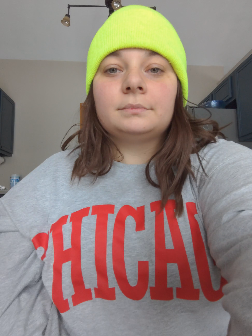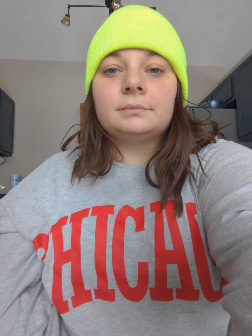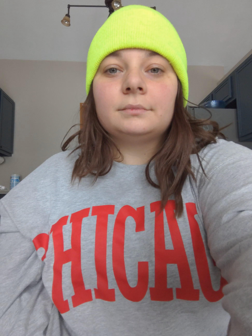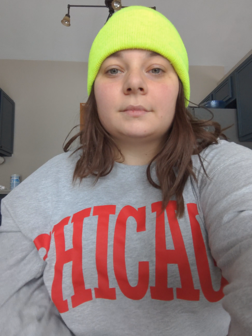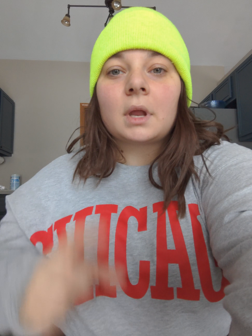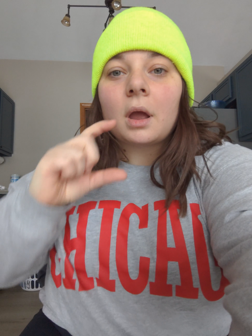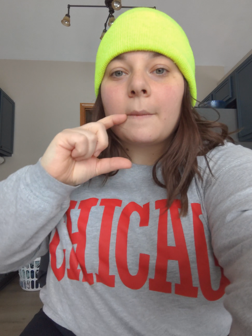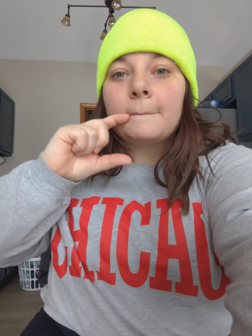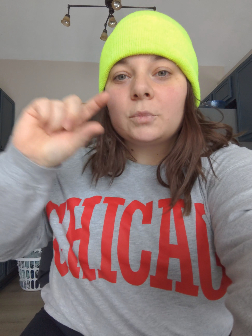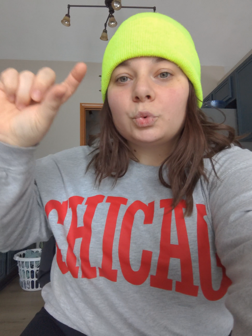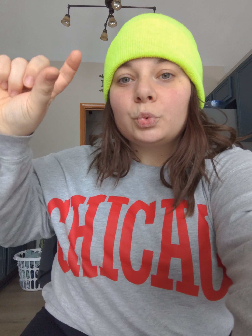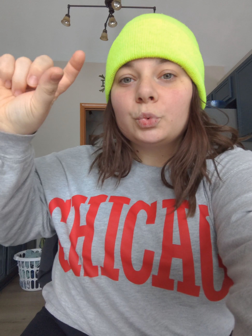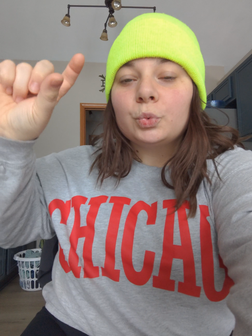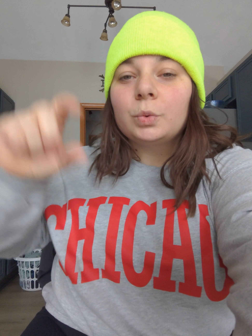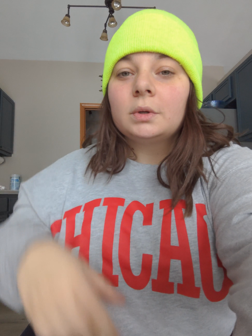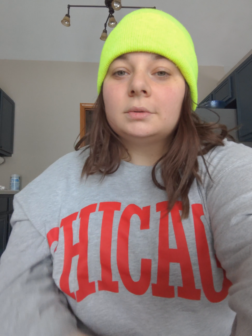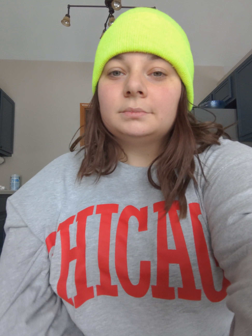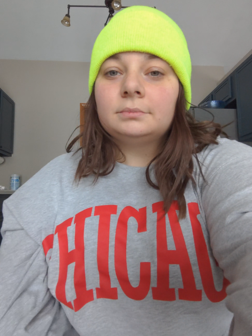moon